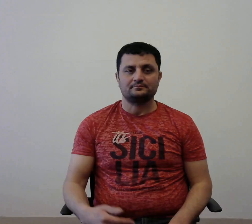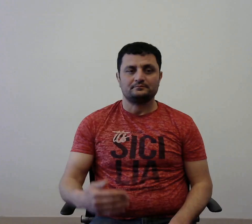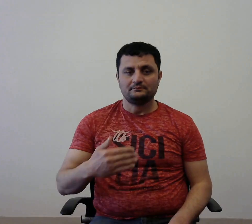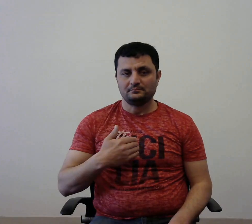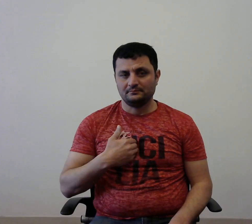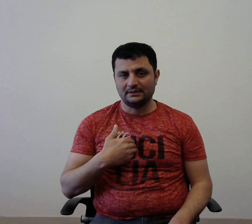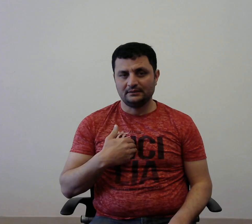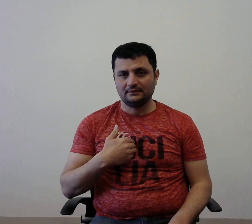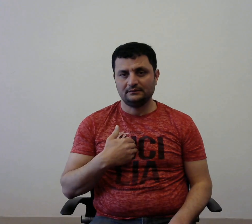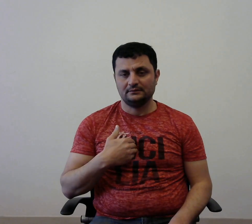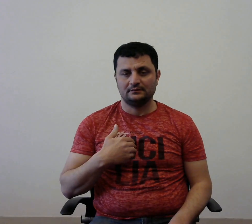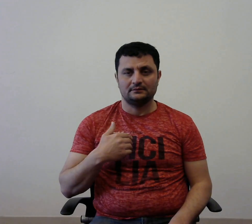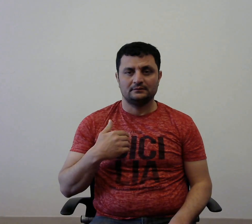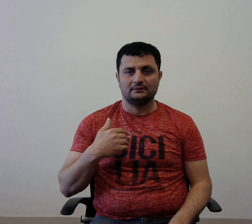mən